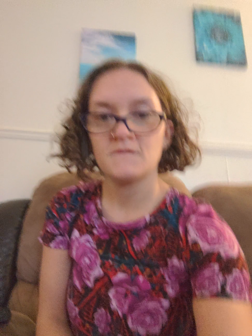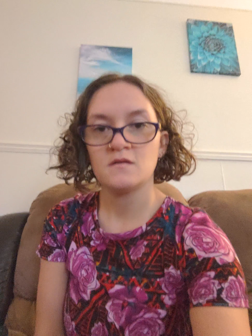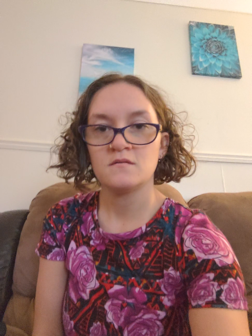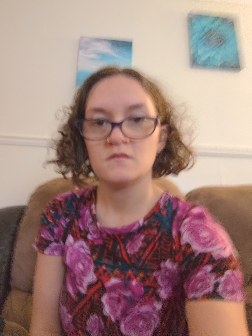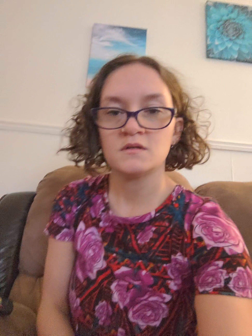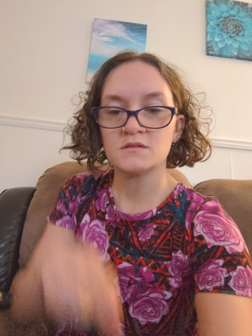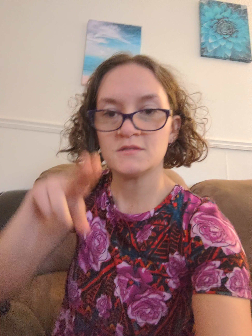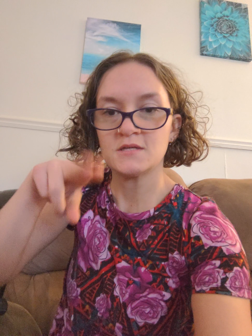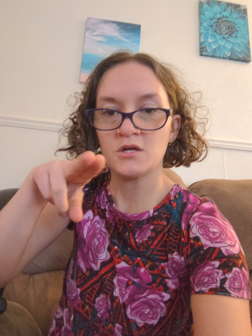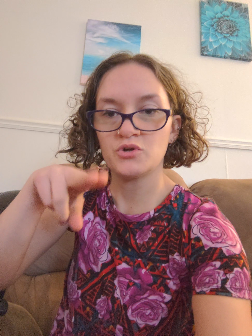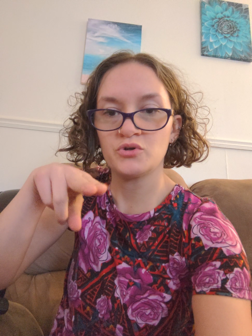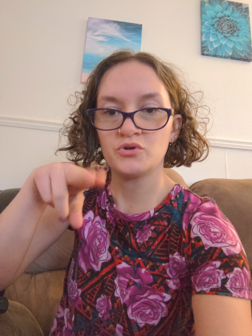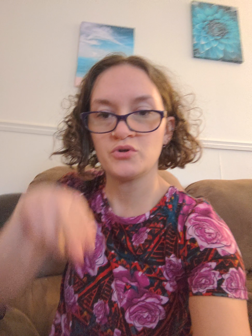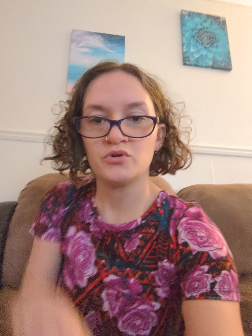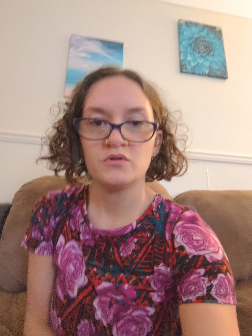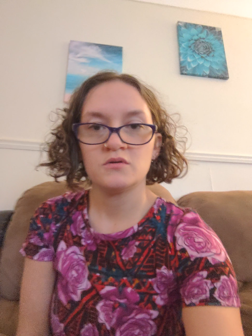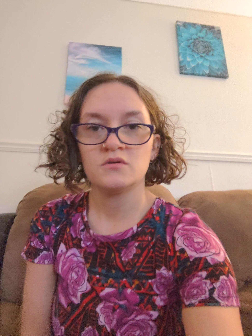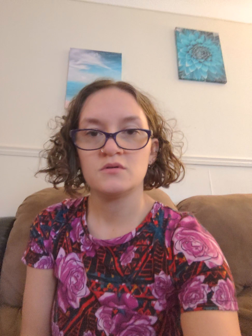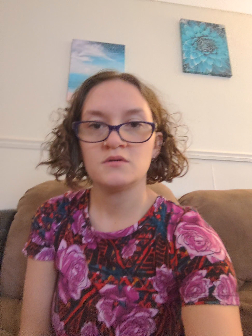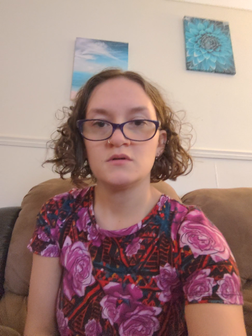chair